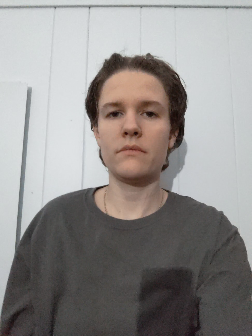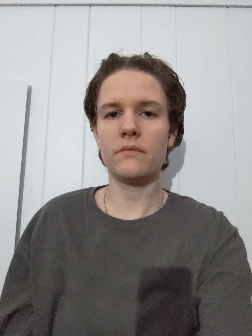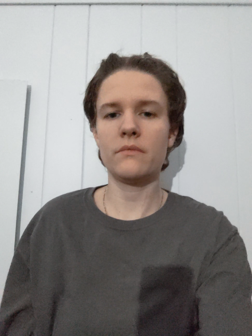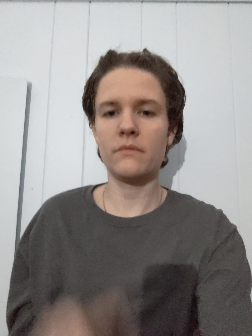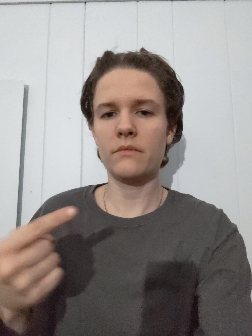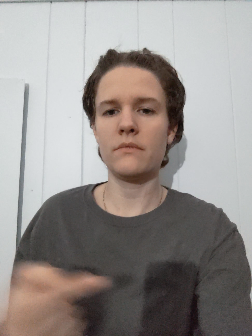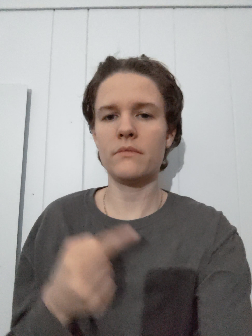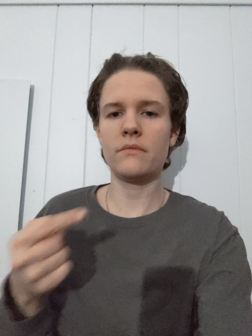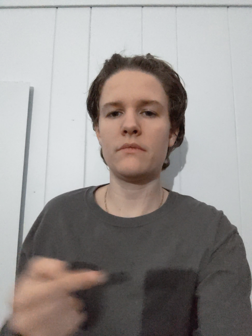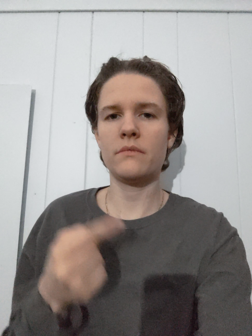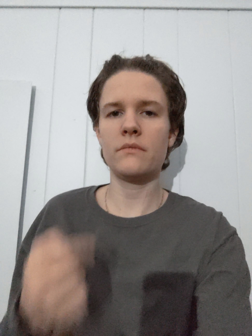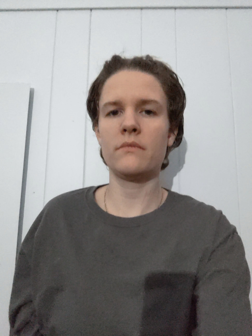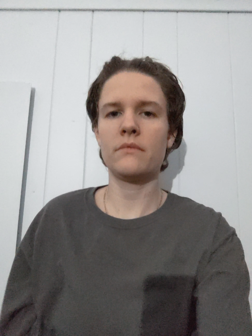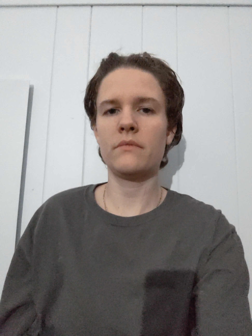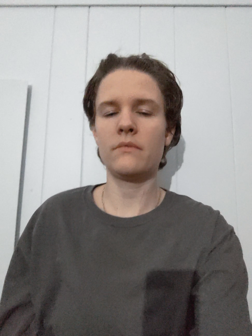owie